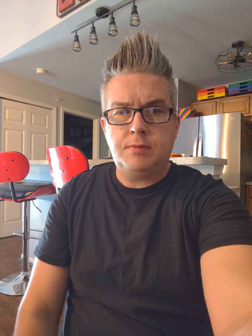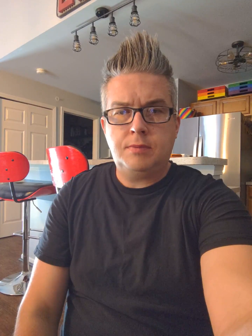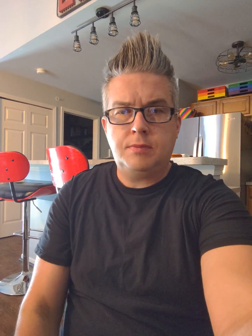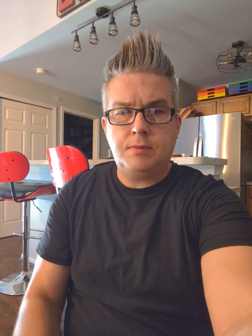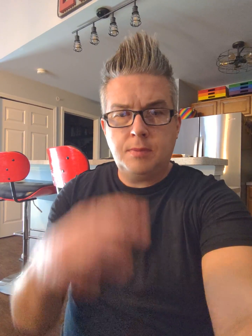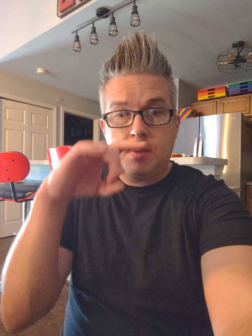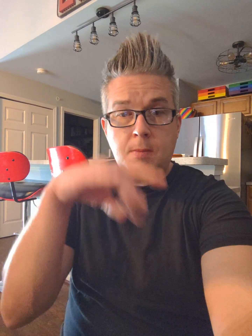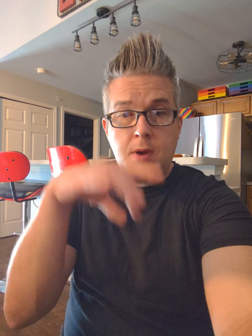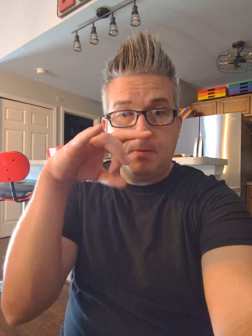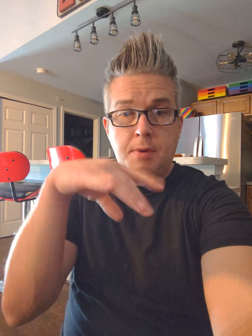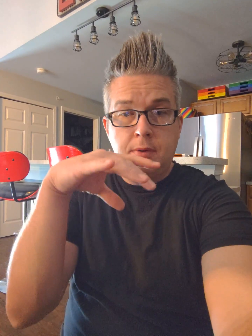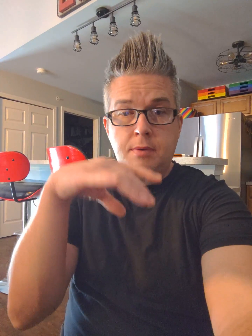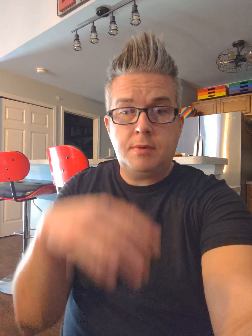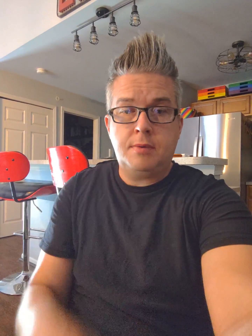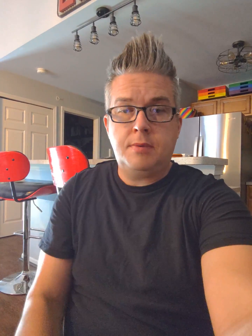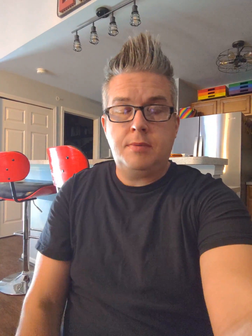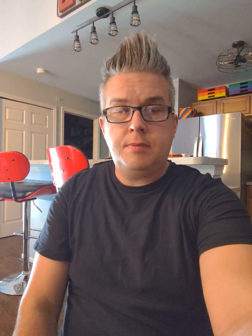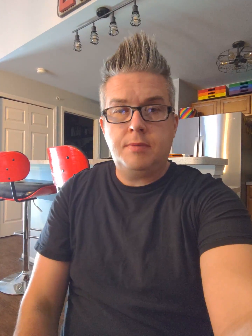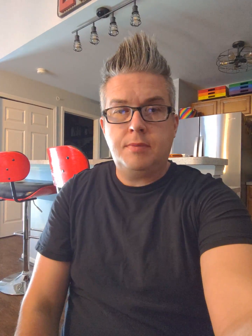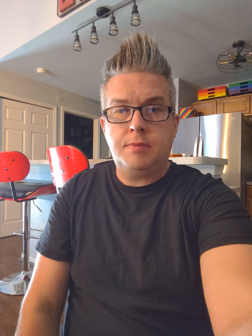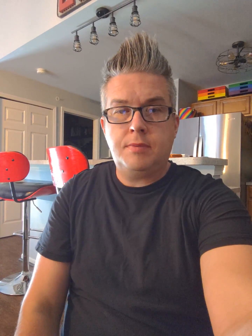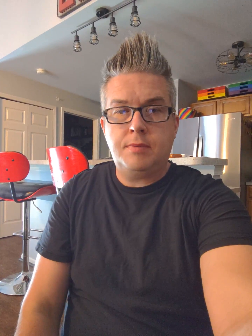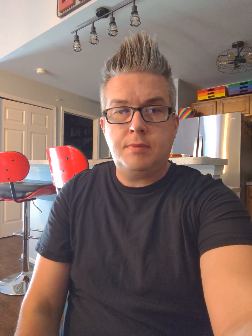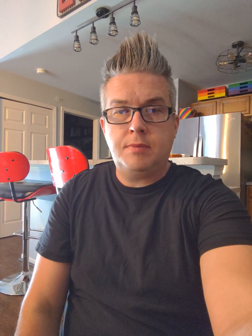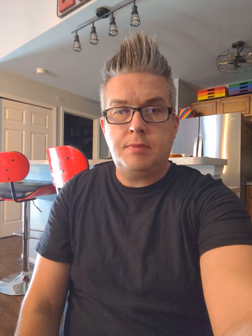pumpkin